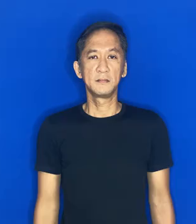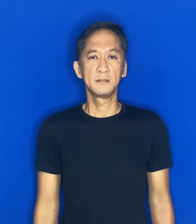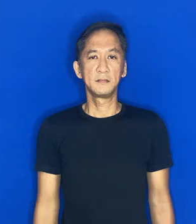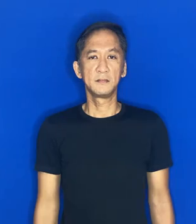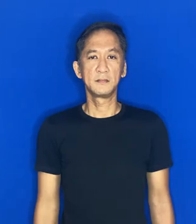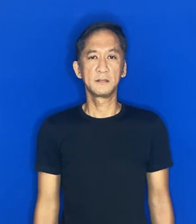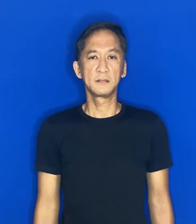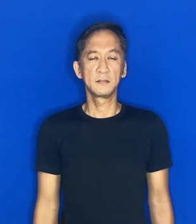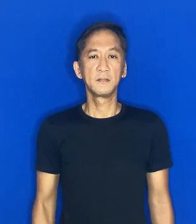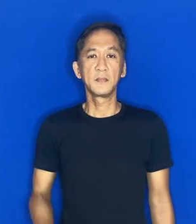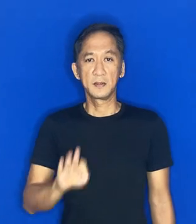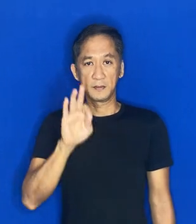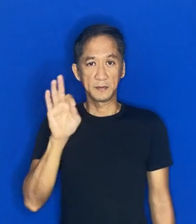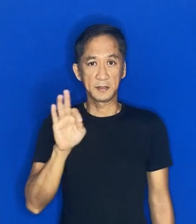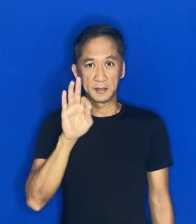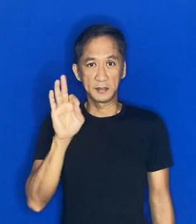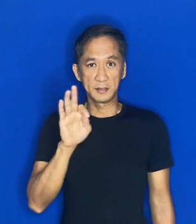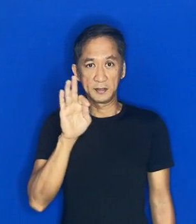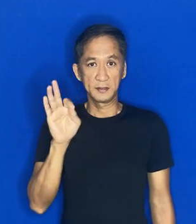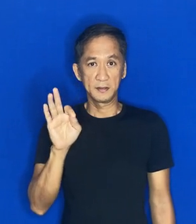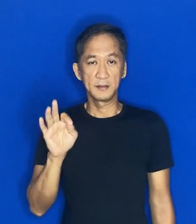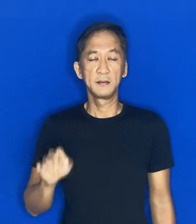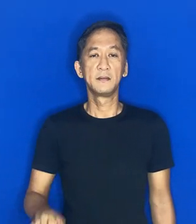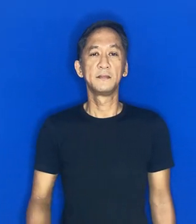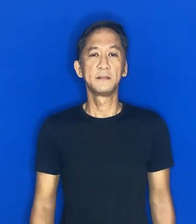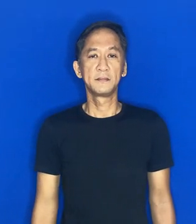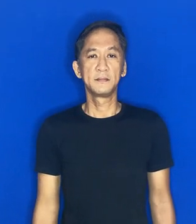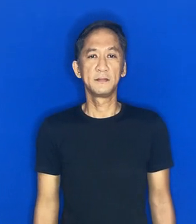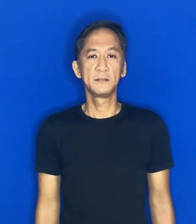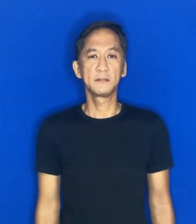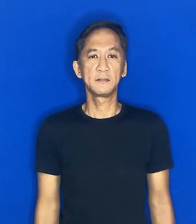friday